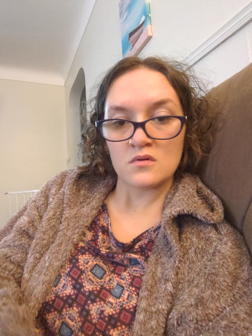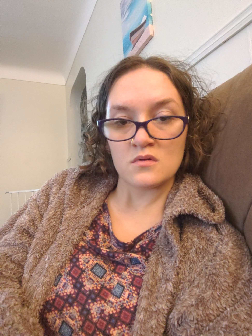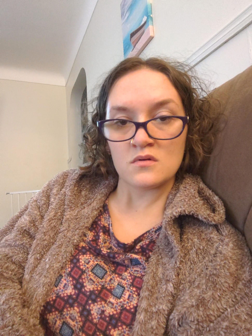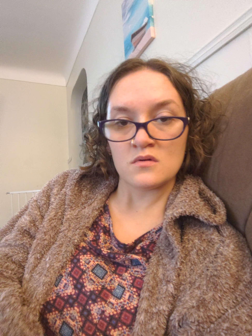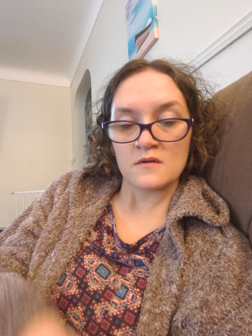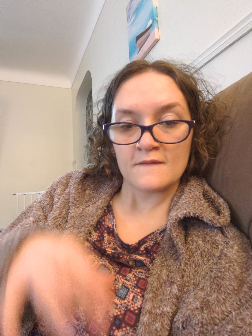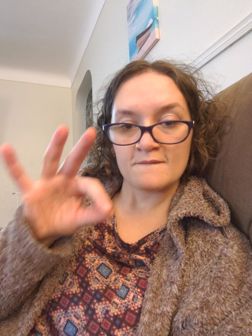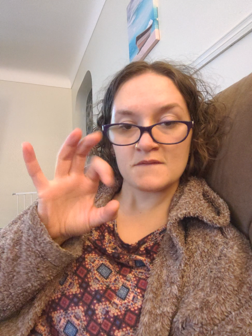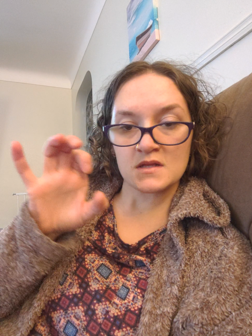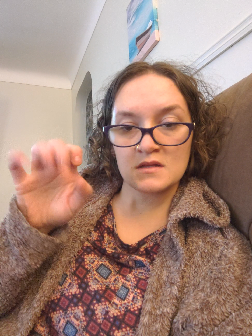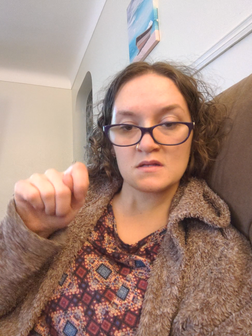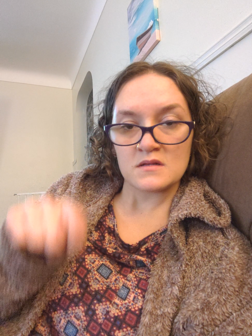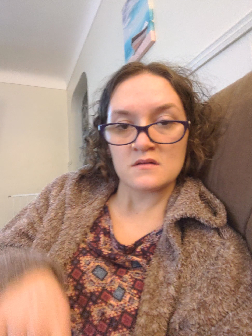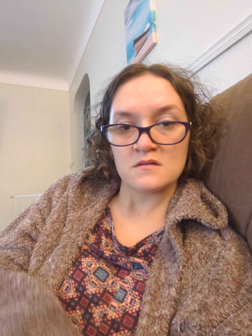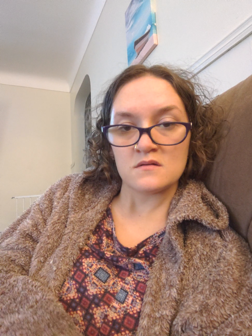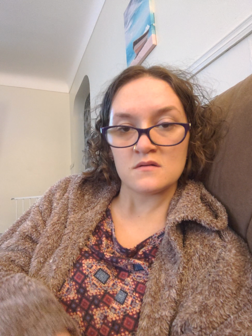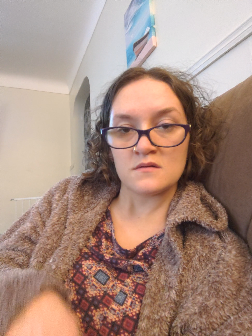feet